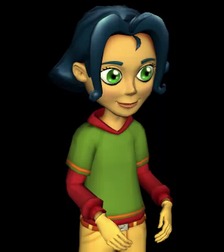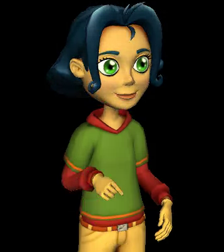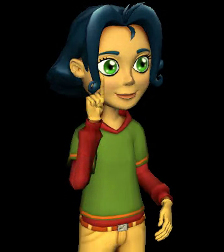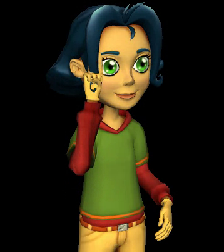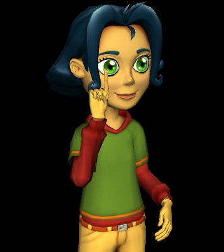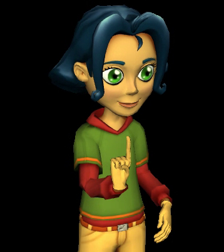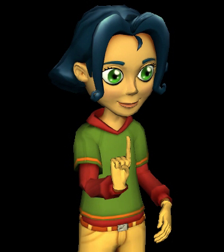امرأة